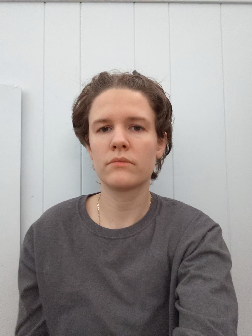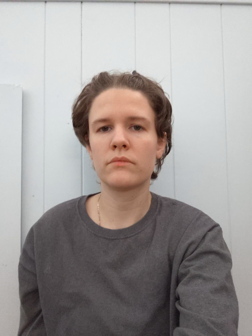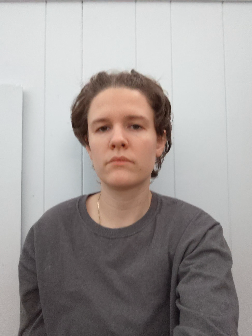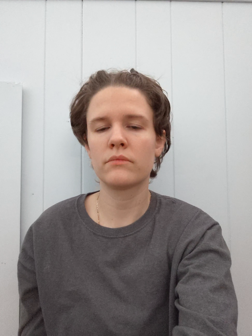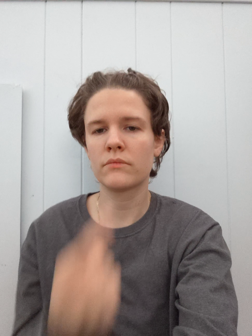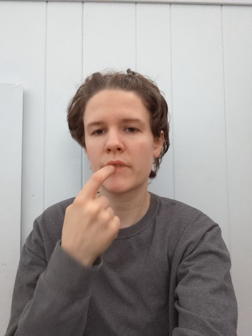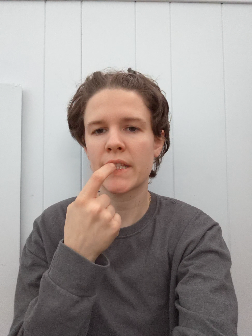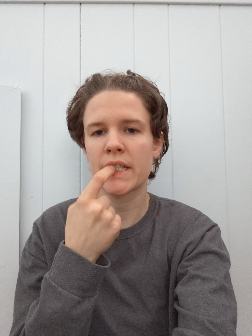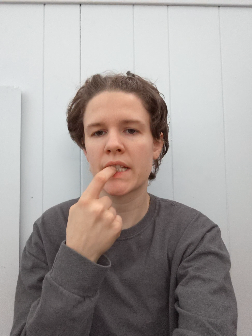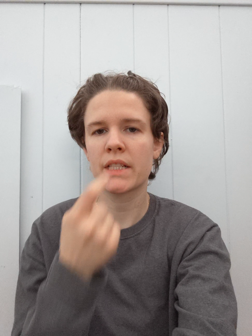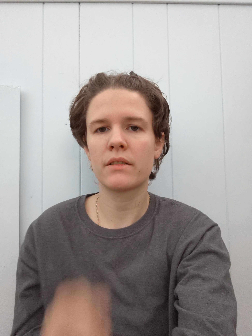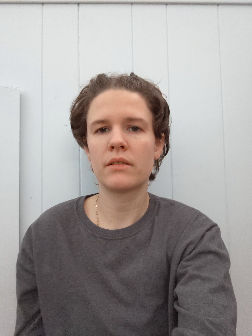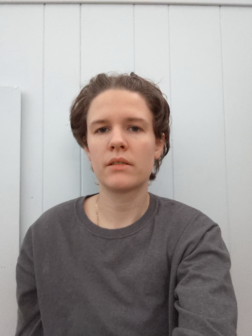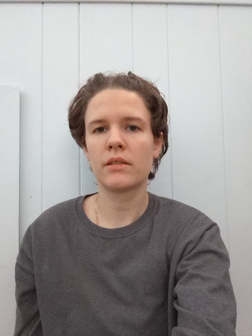tooth